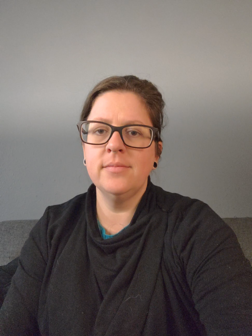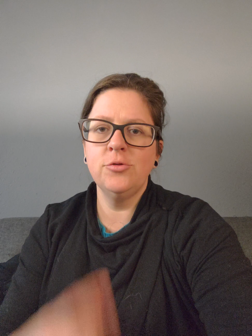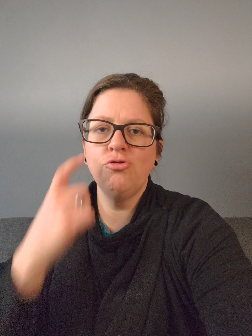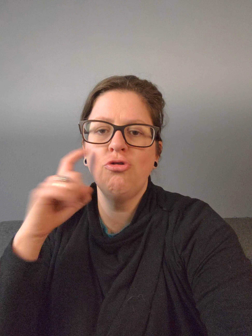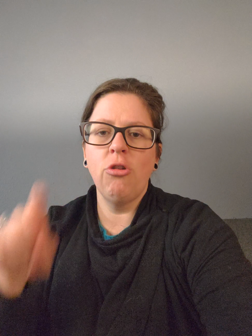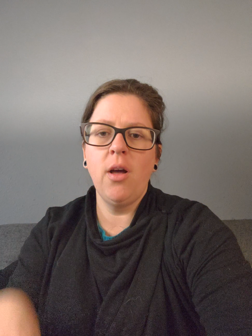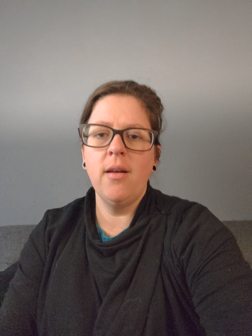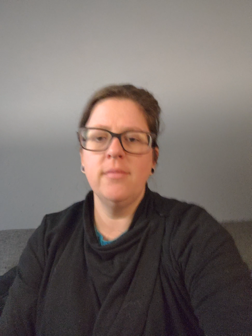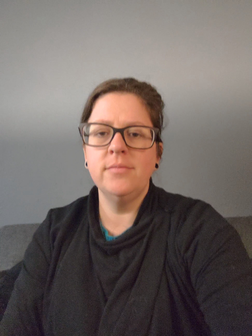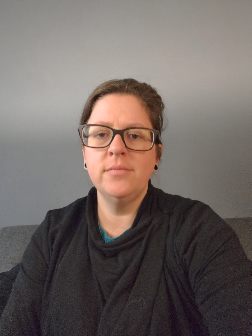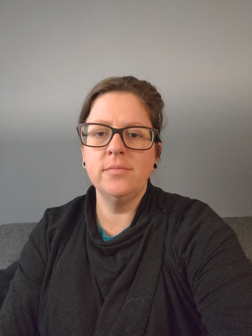cry